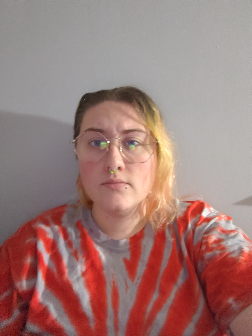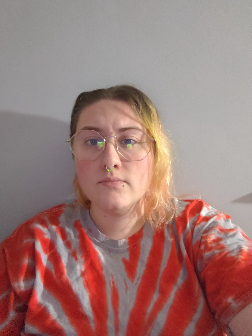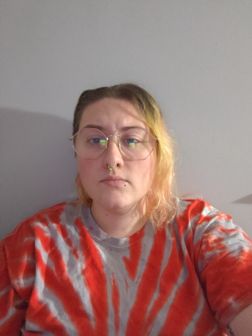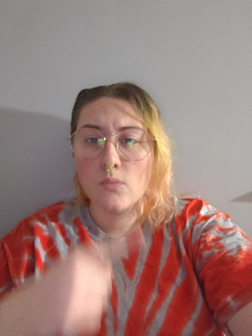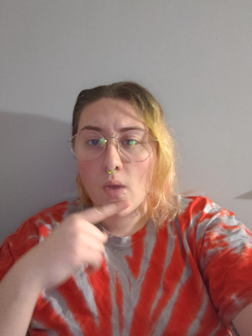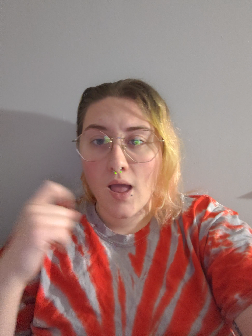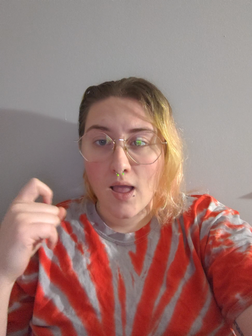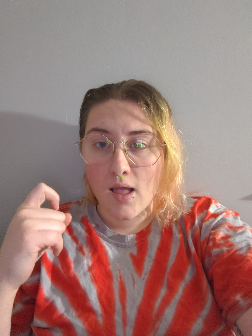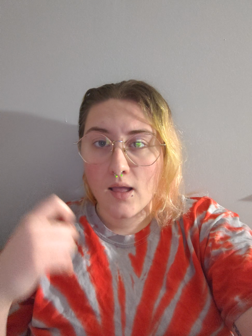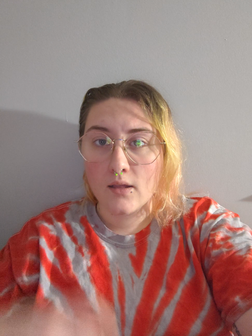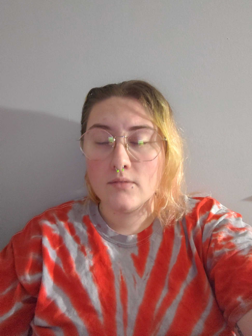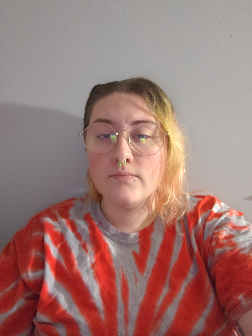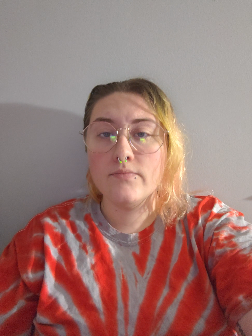dry